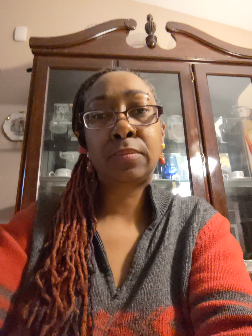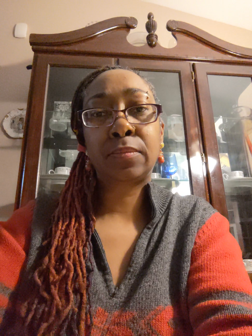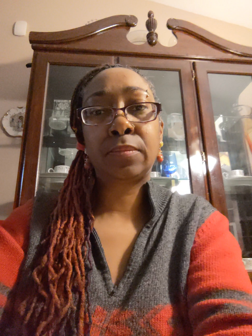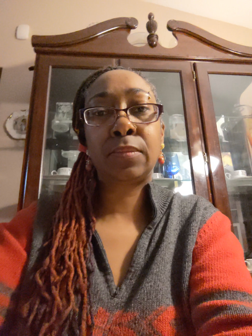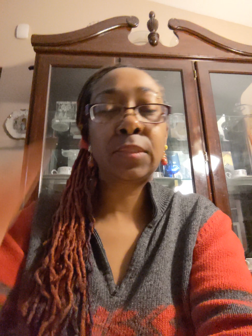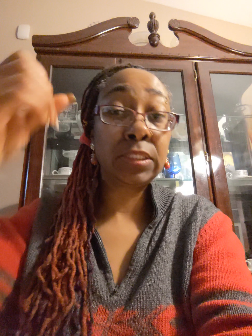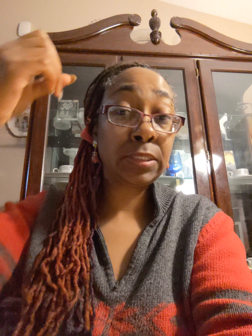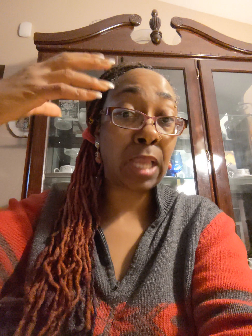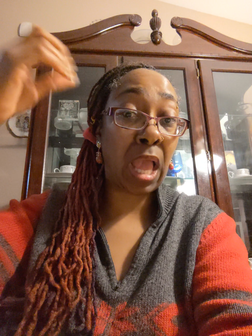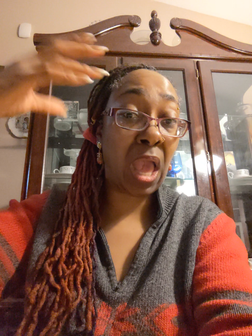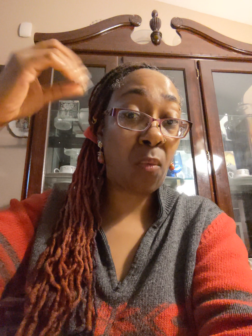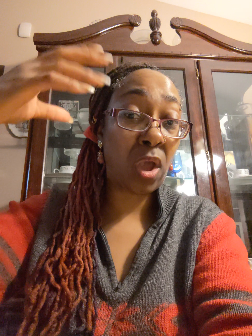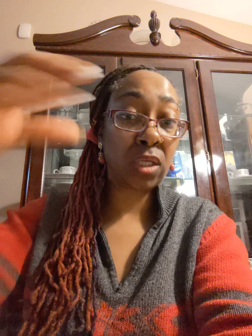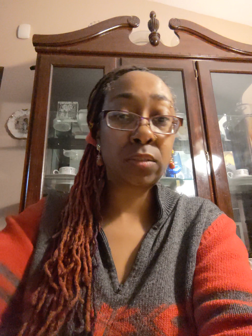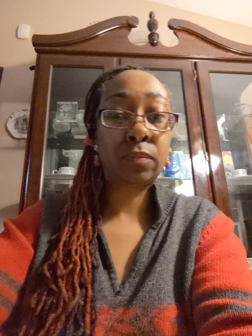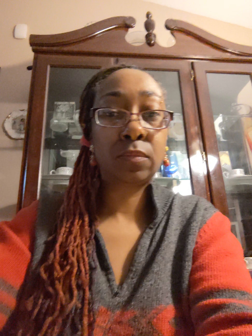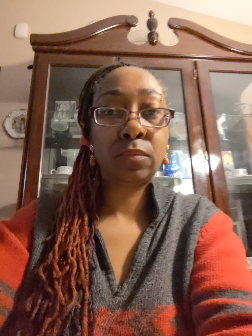shower